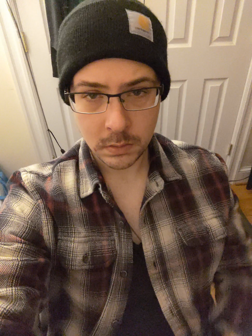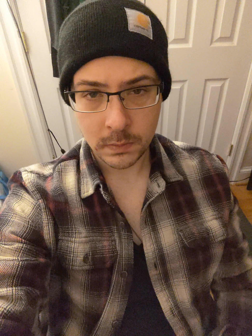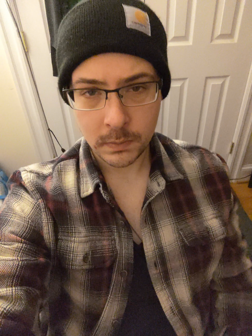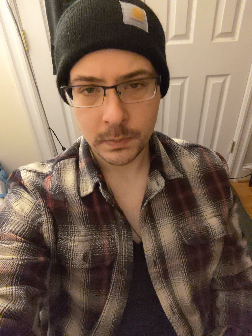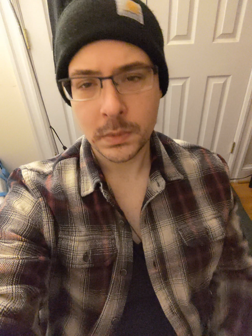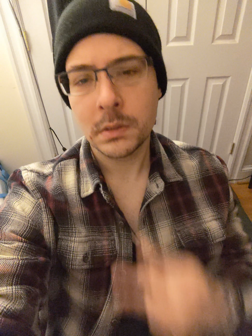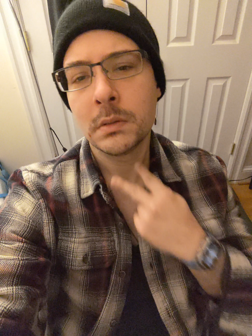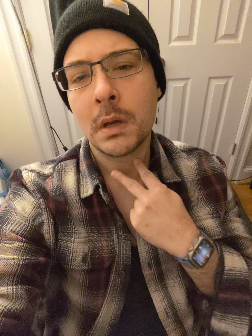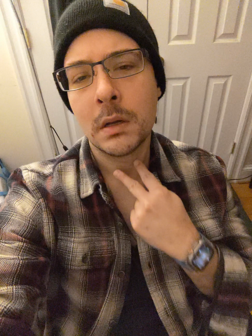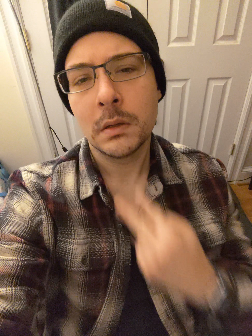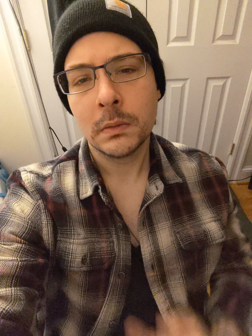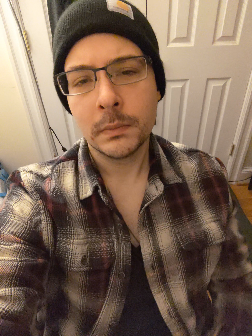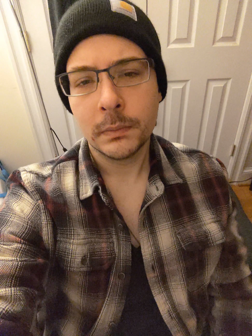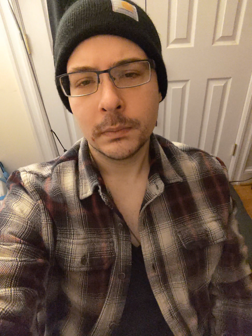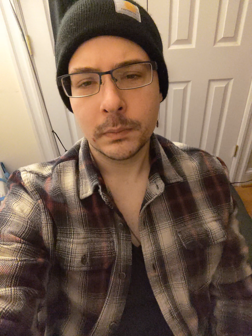stuck